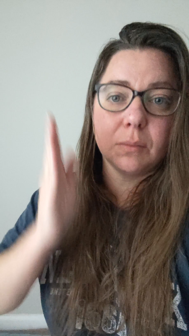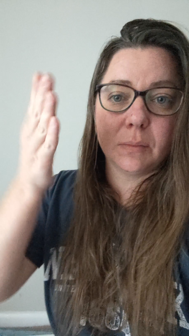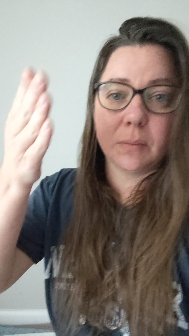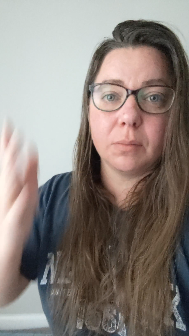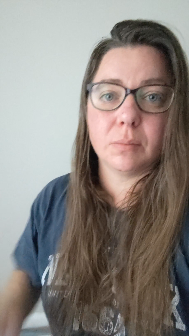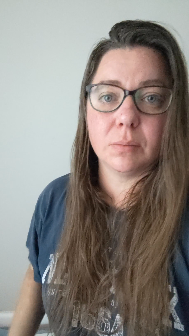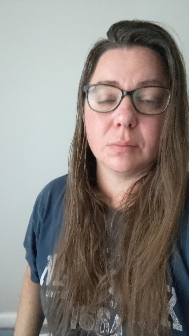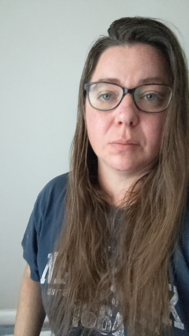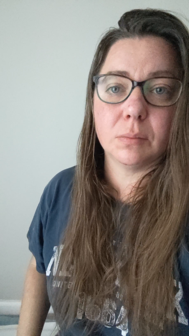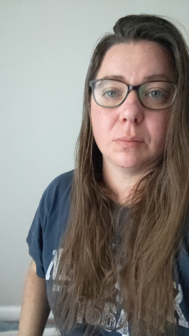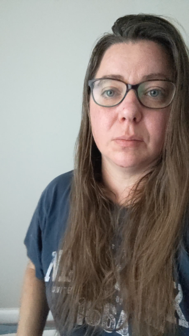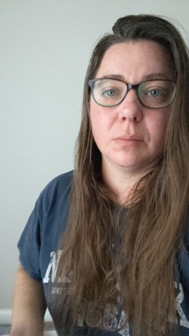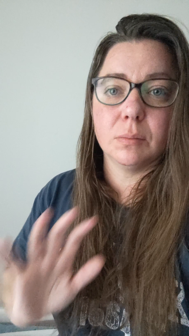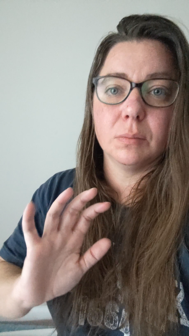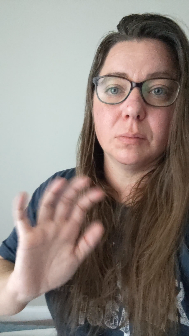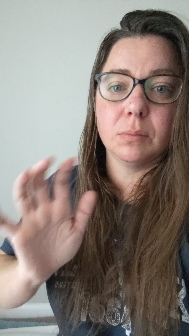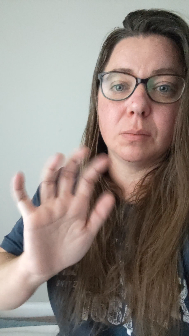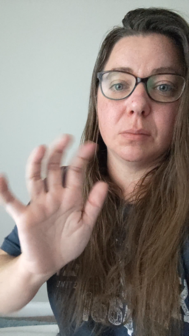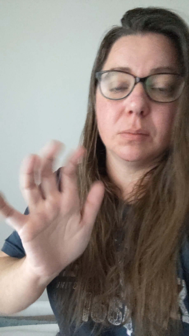cheese